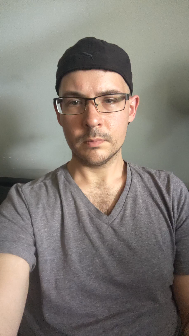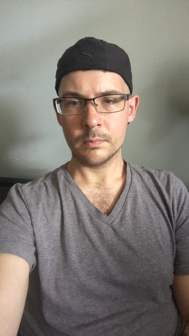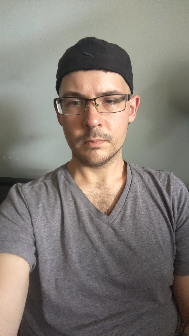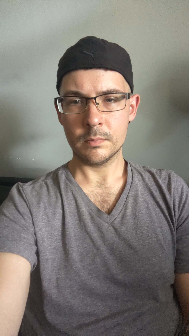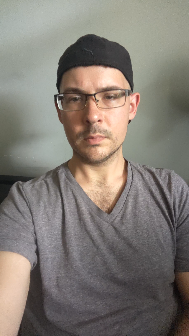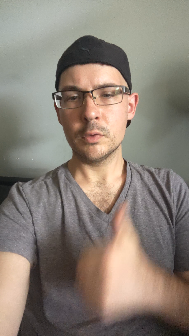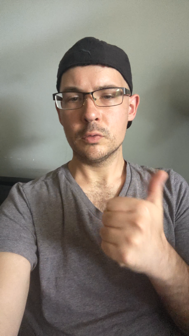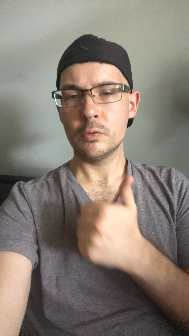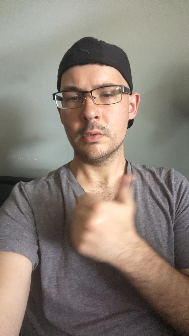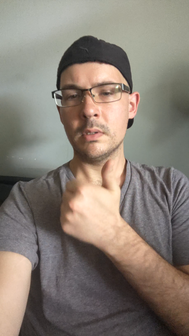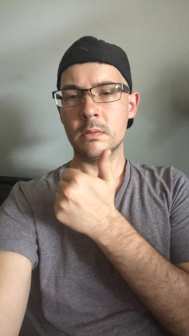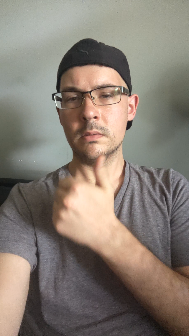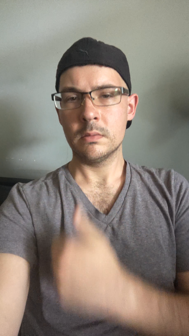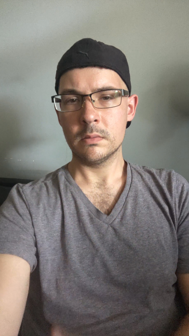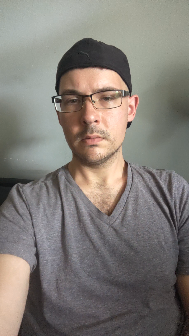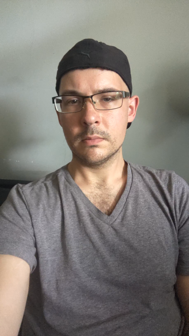chase